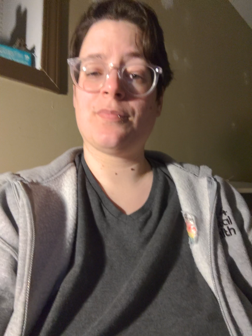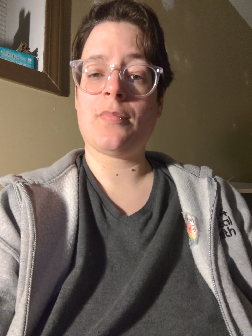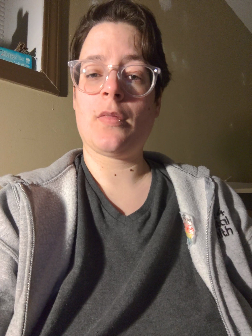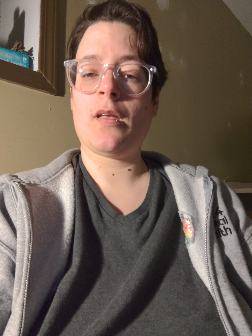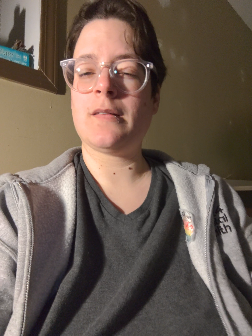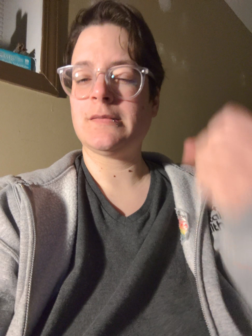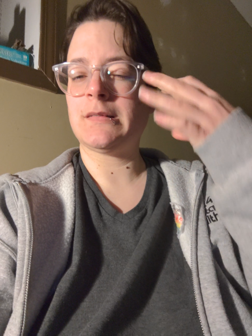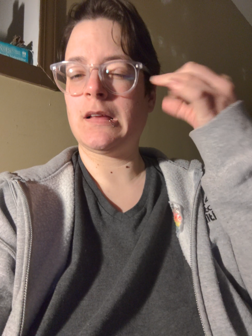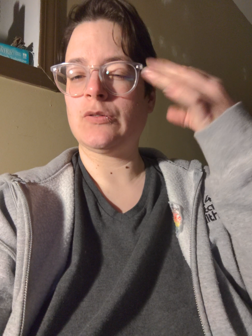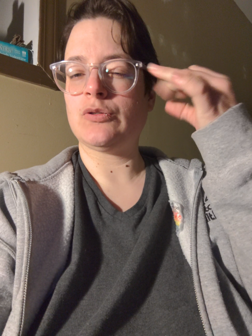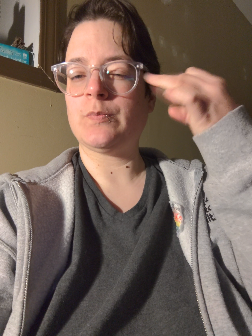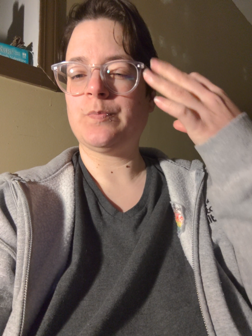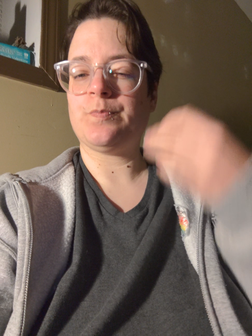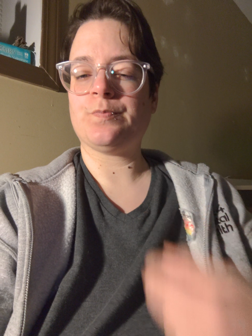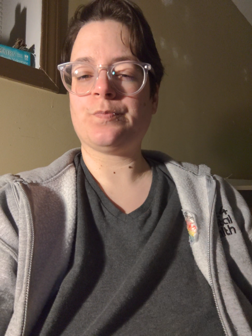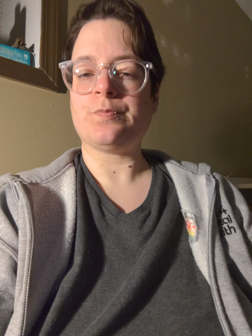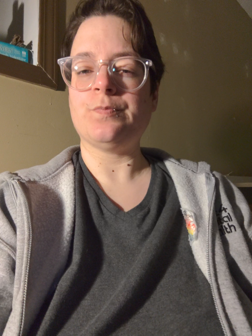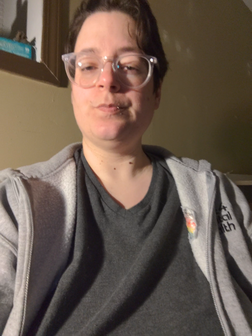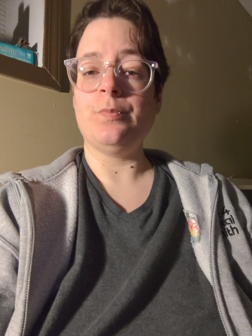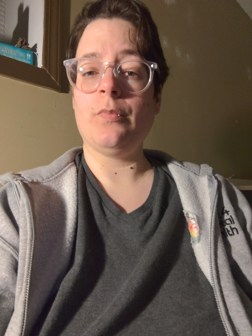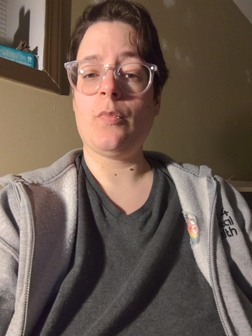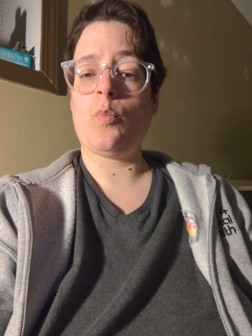shower